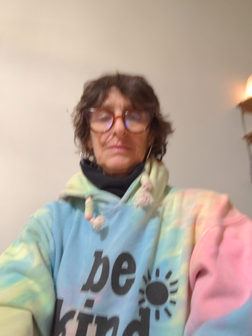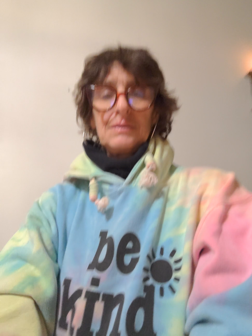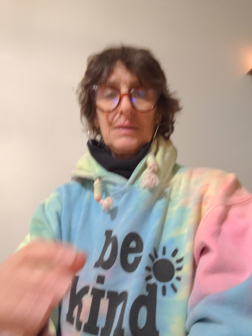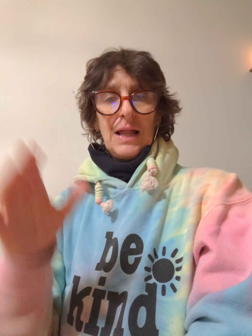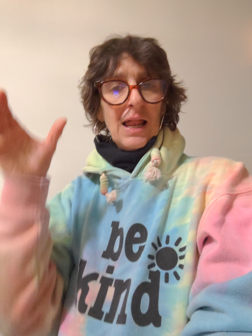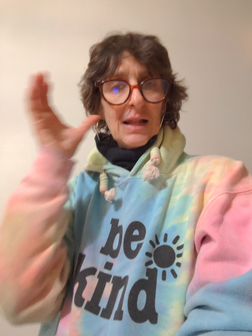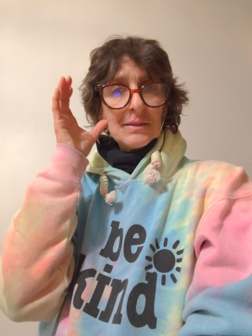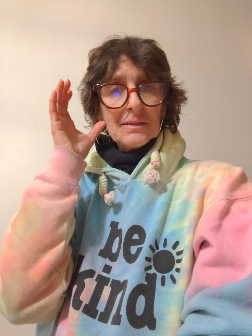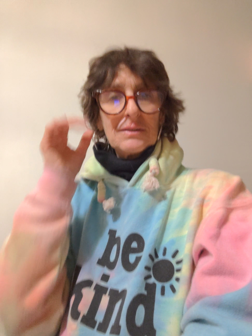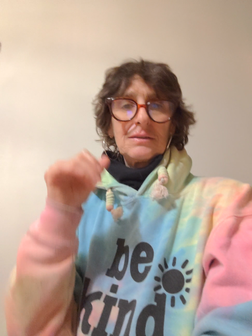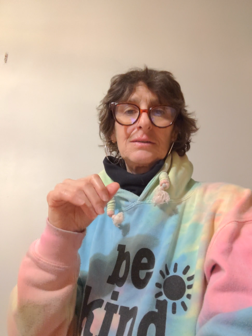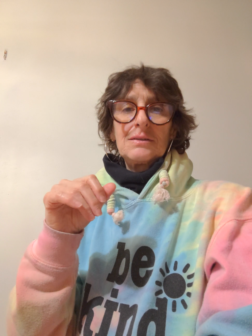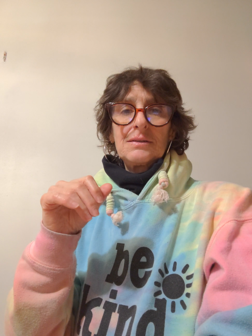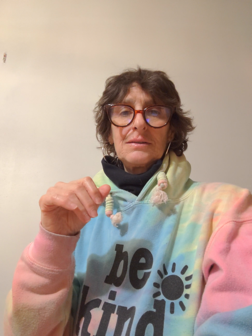listen